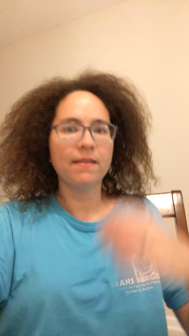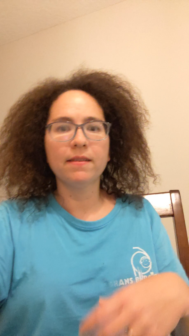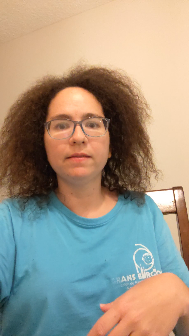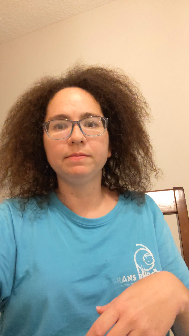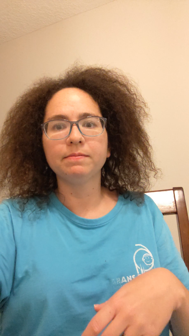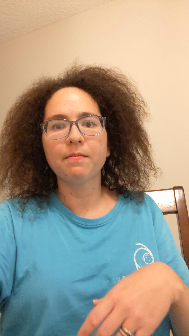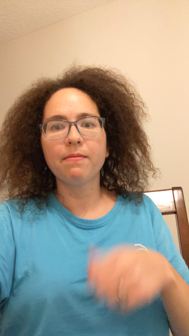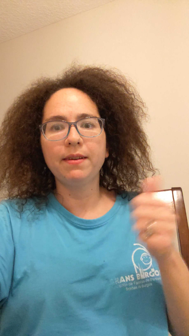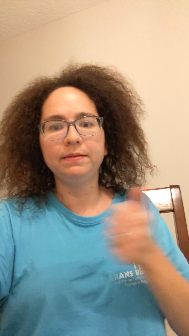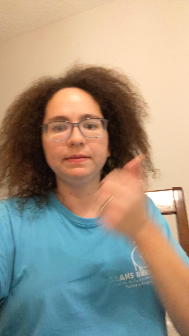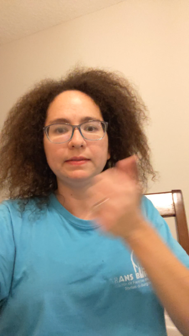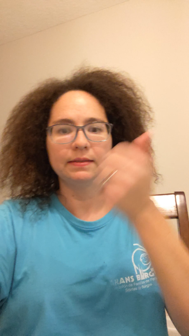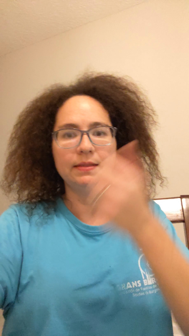chase